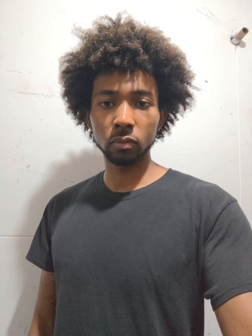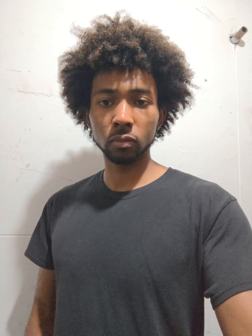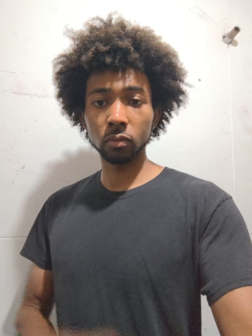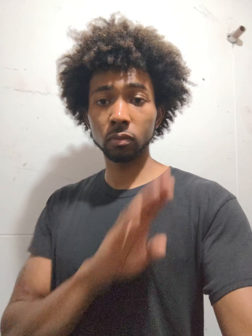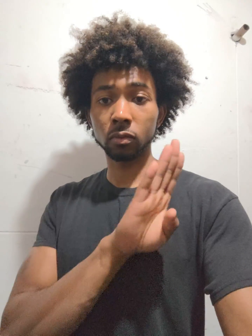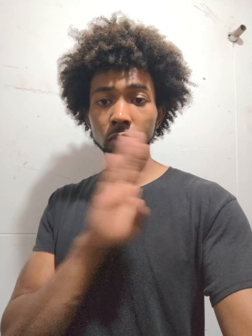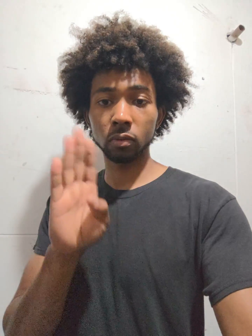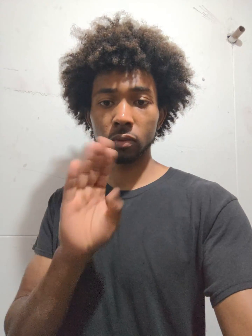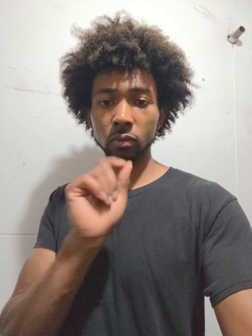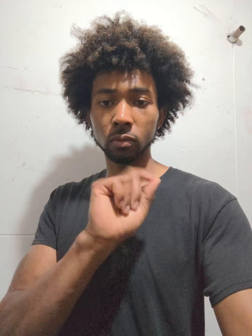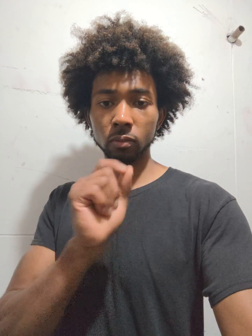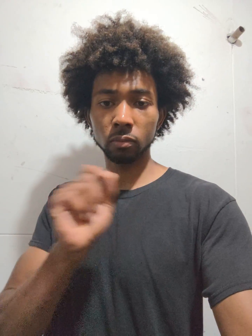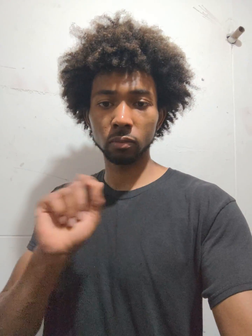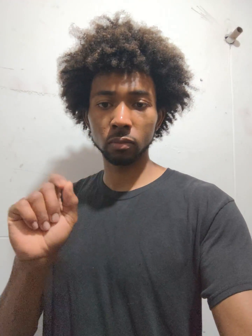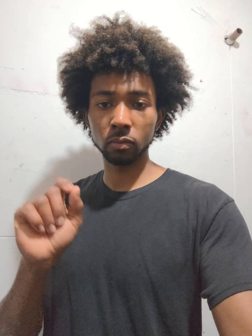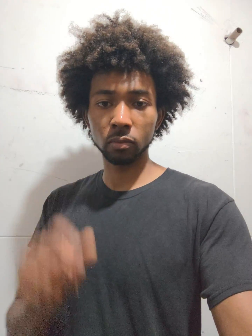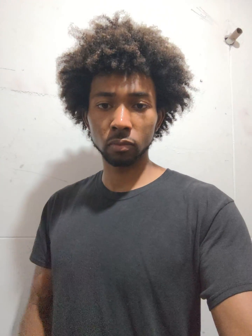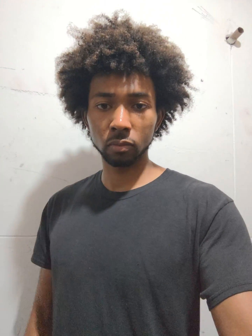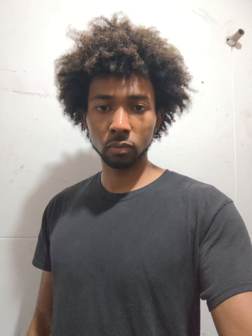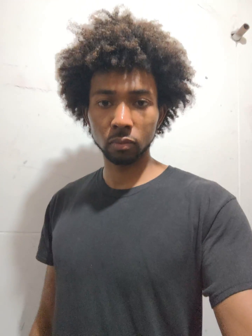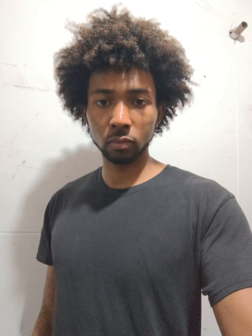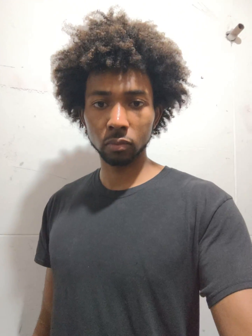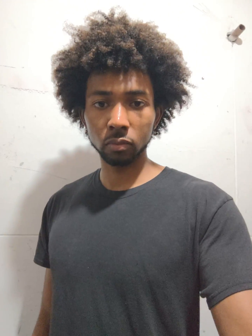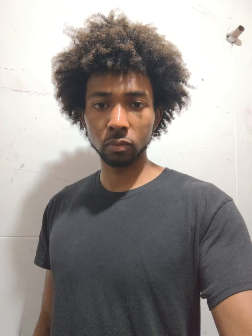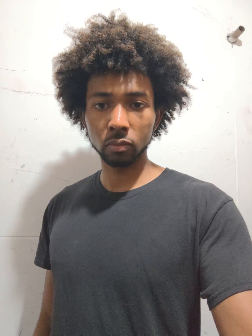chalk